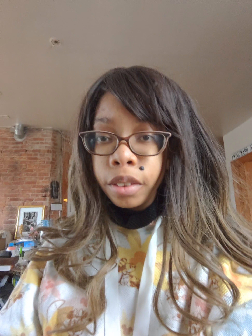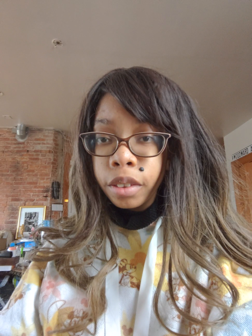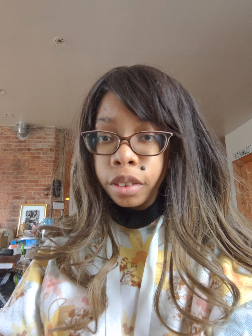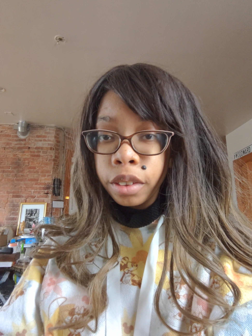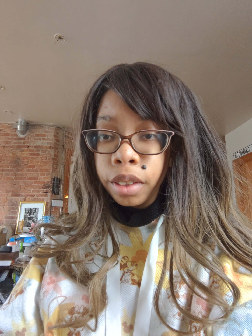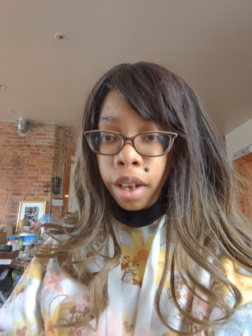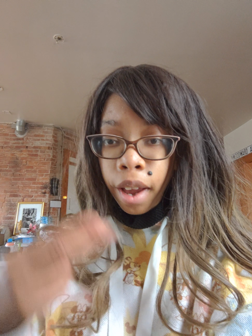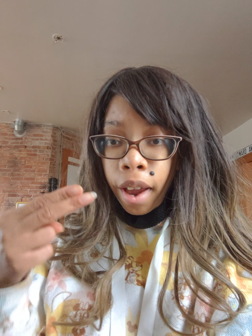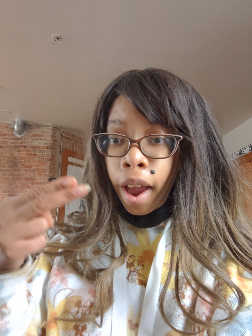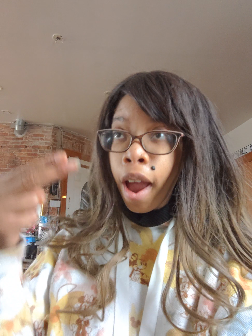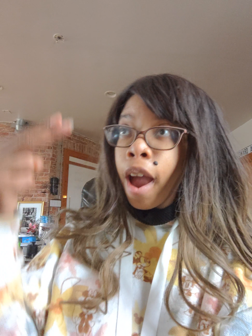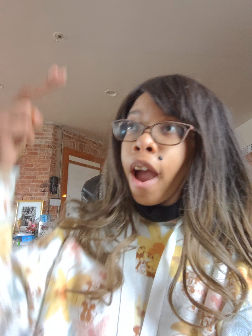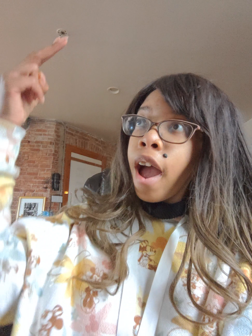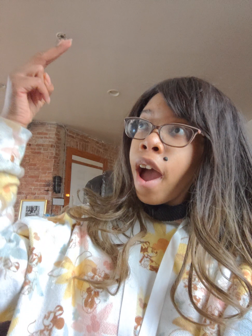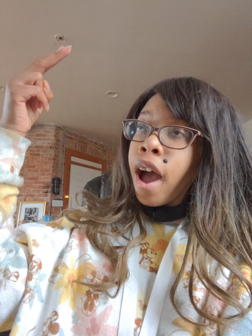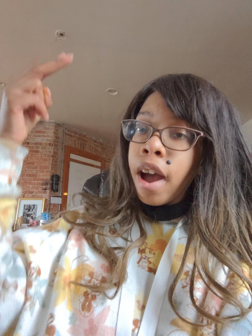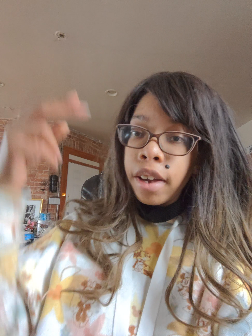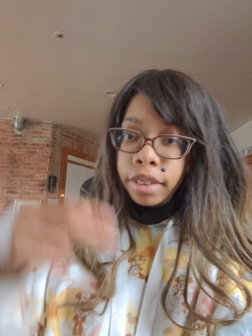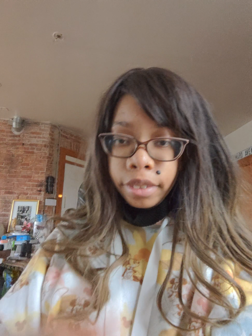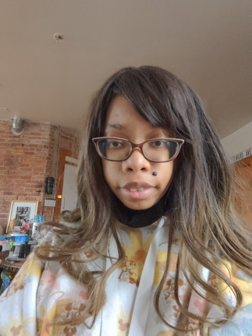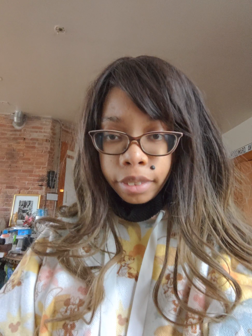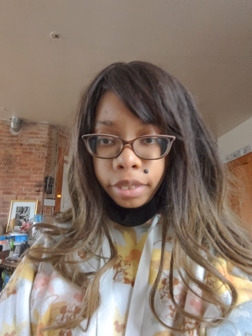high